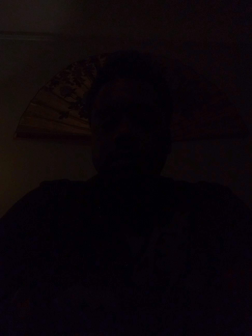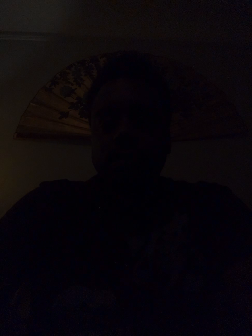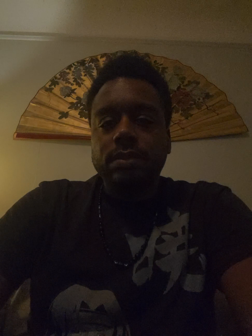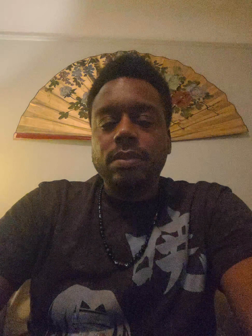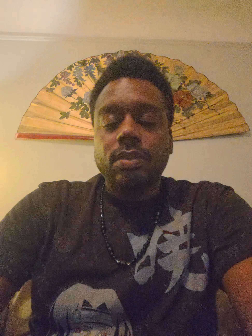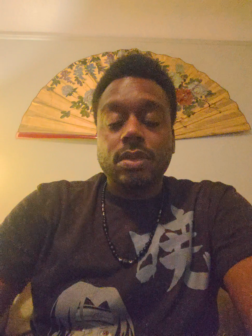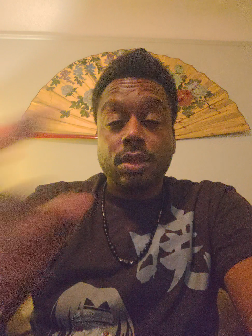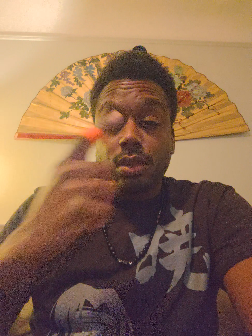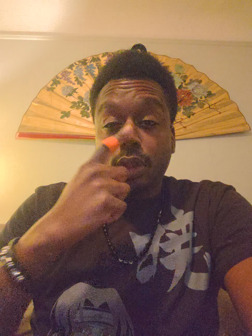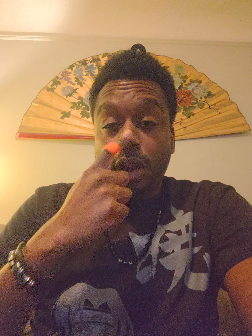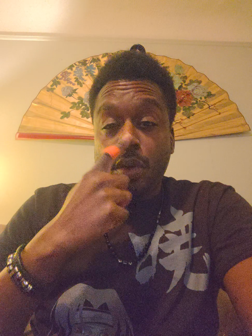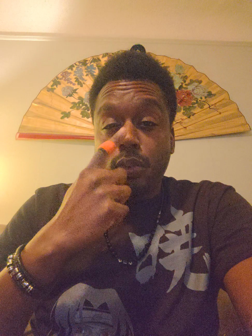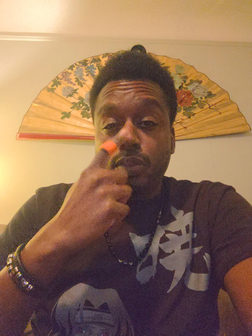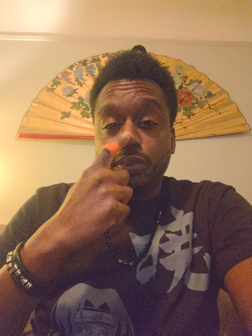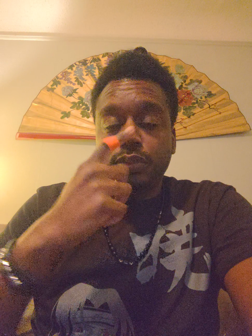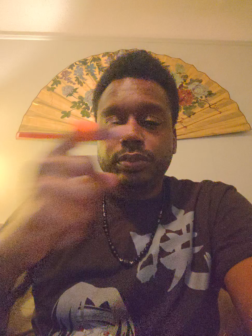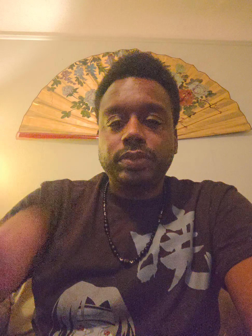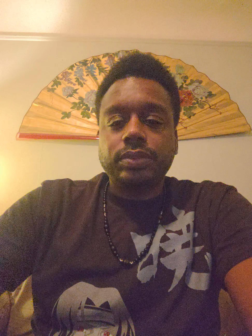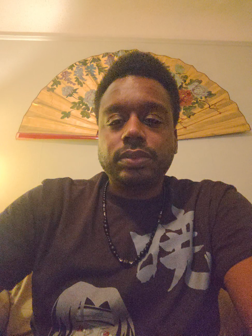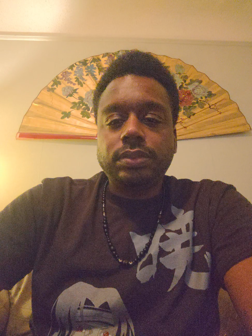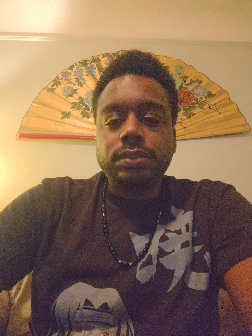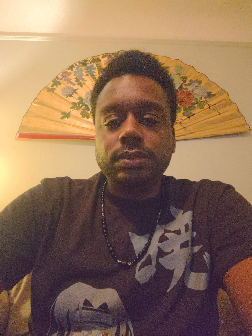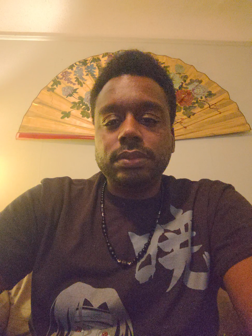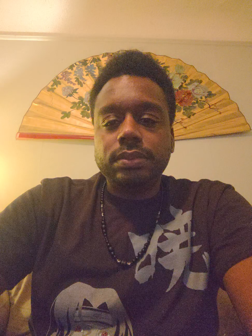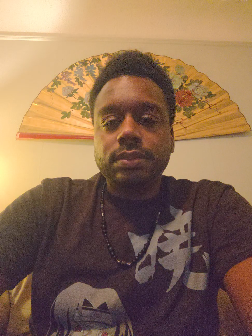nose